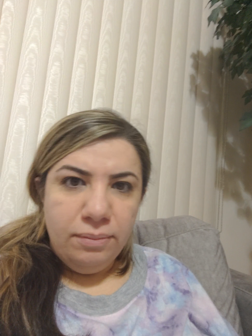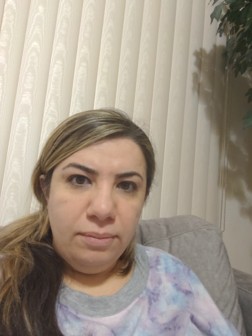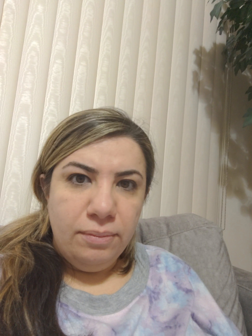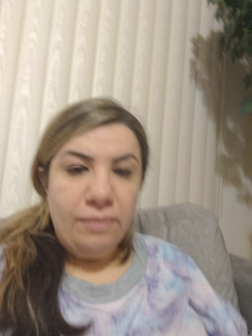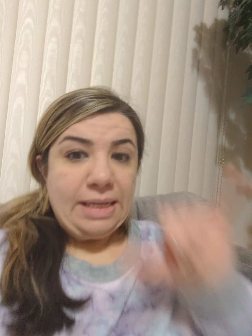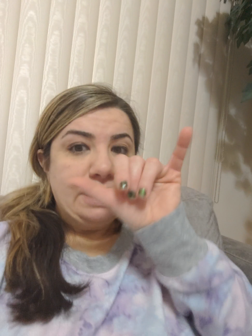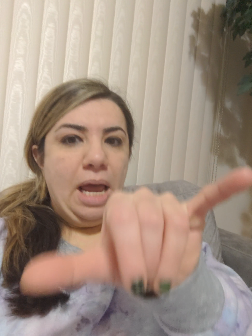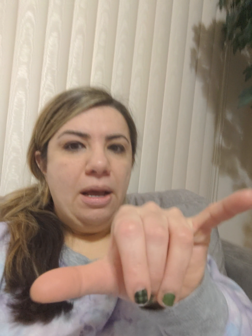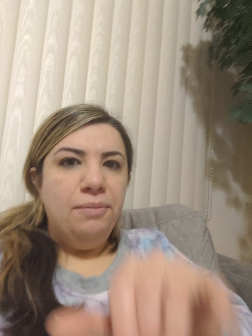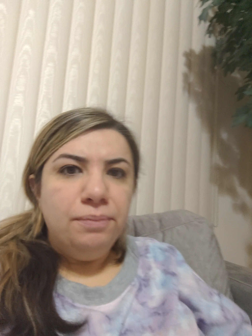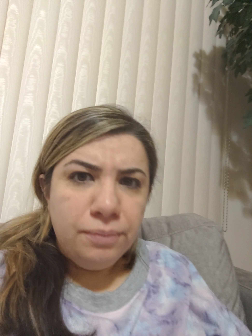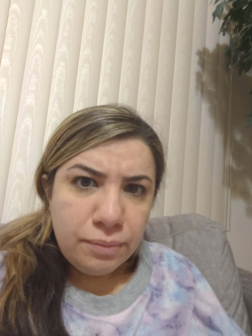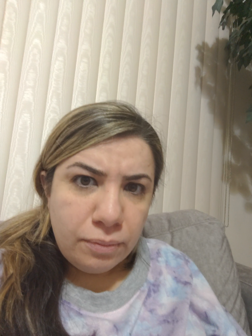stay